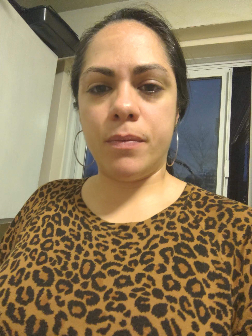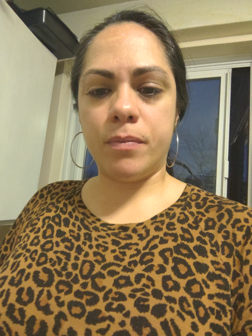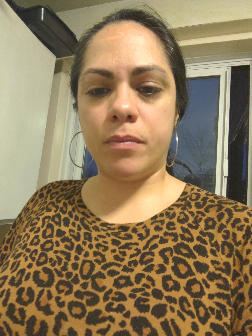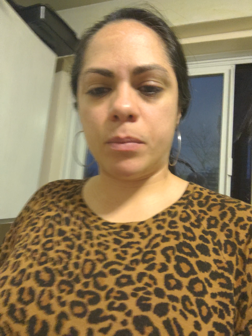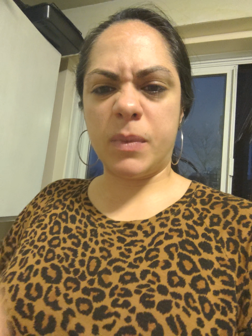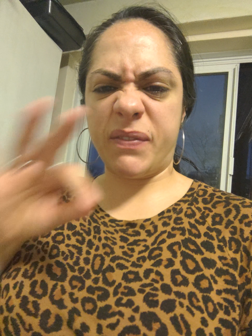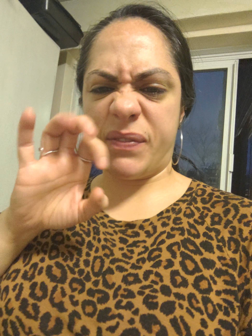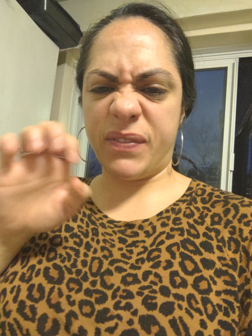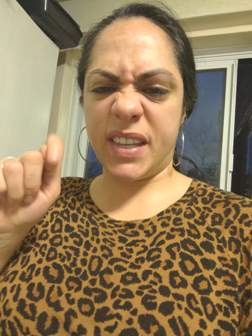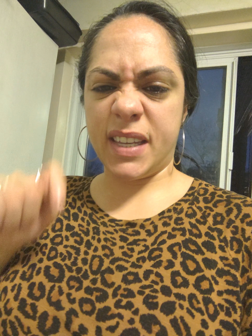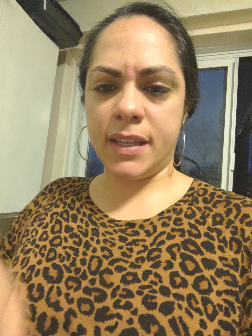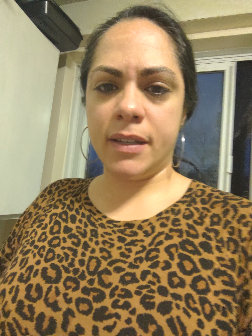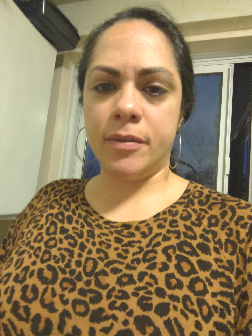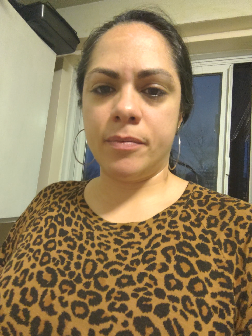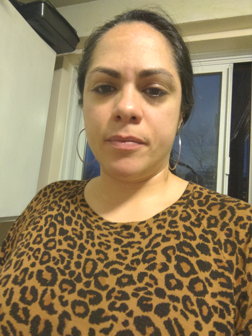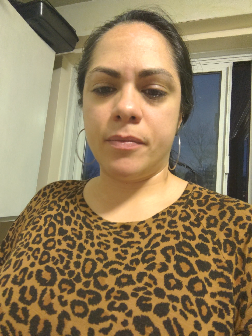feet